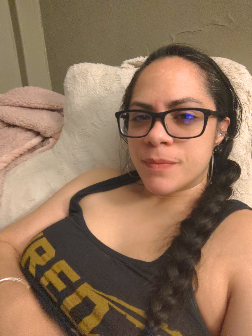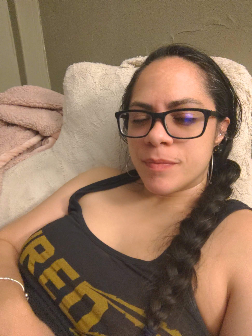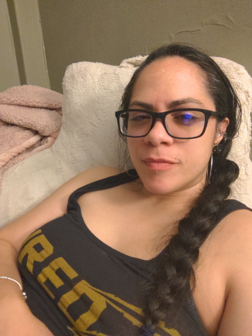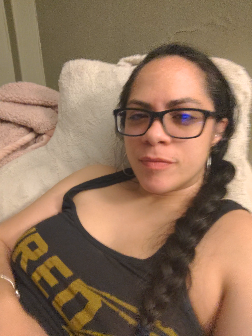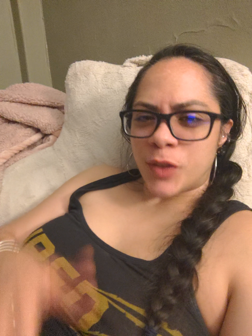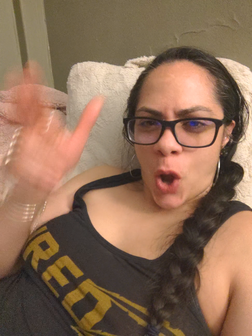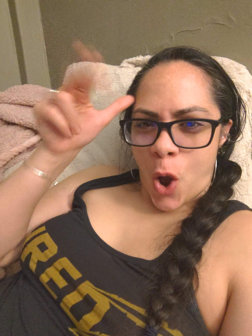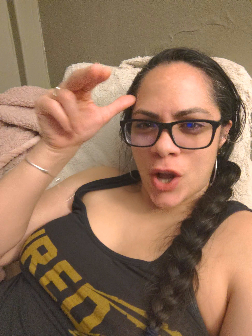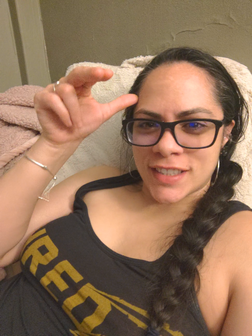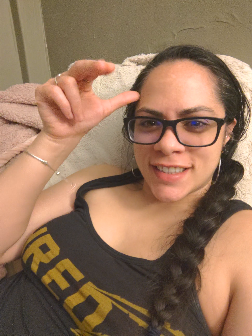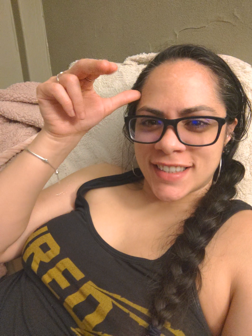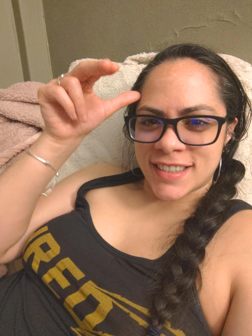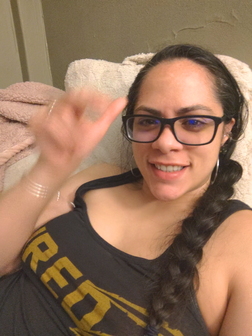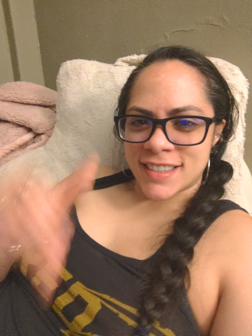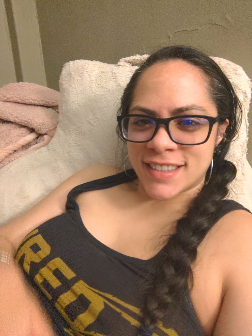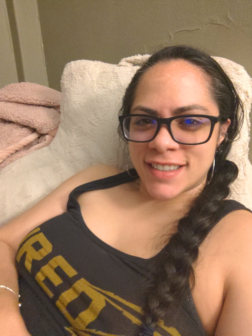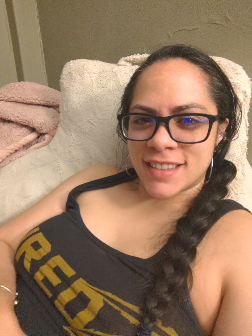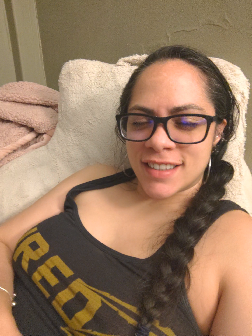horse